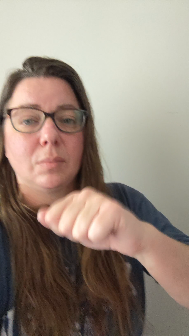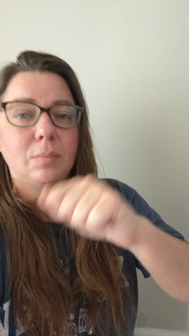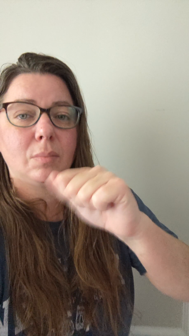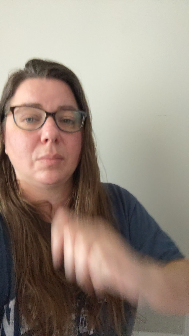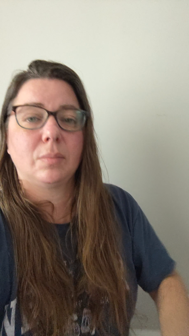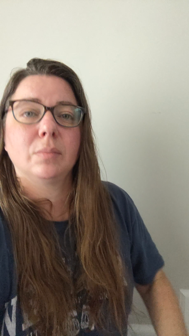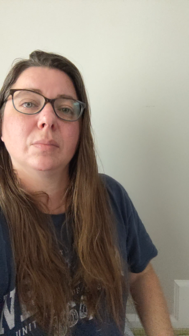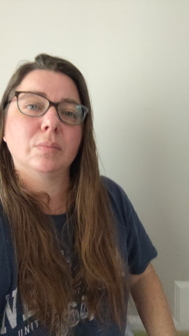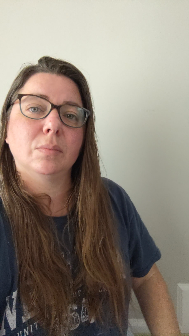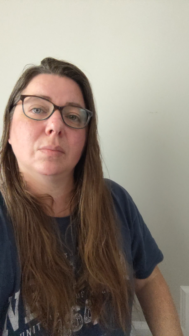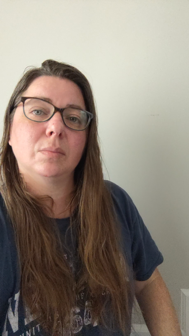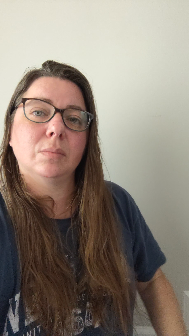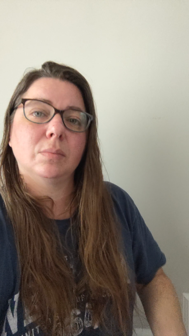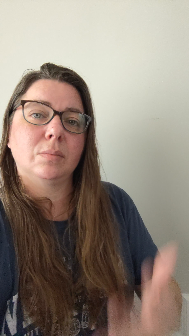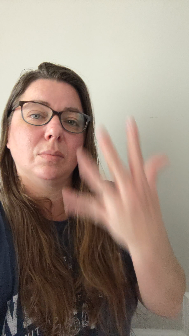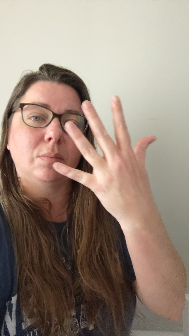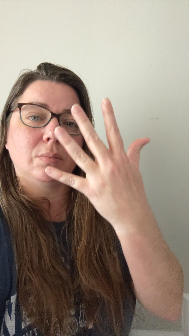hand